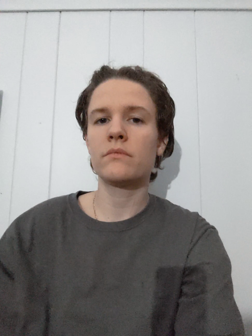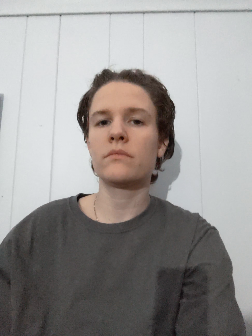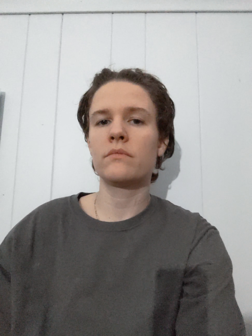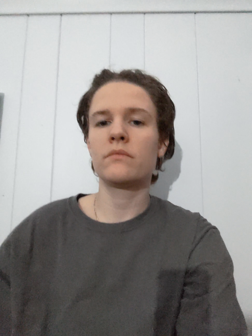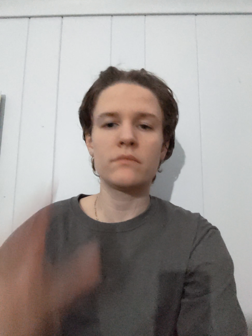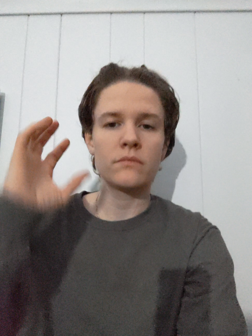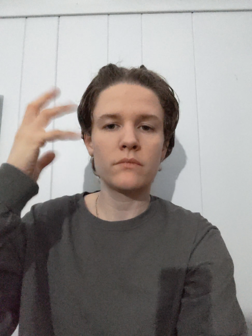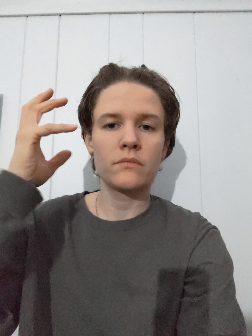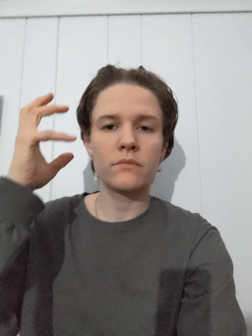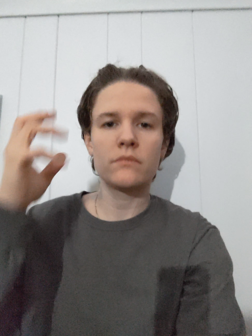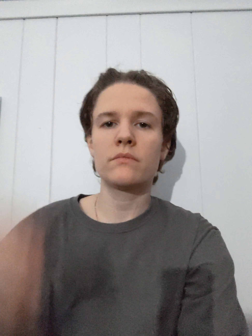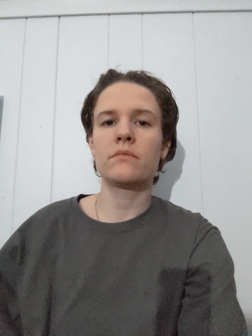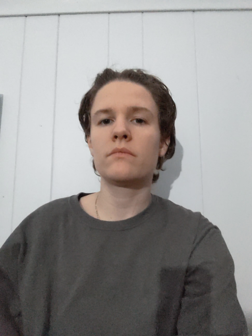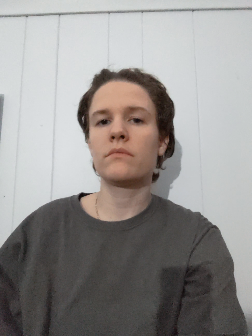radio